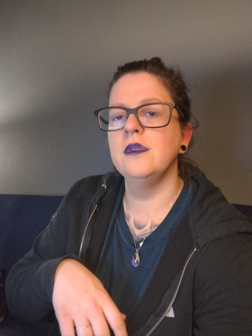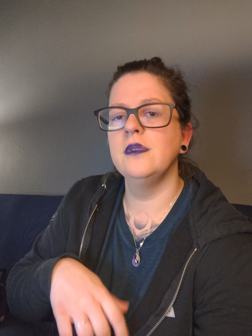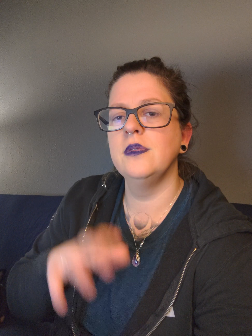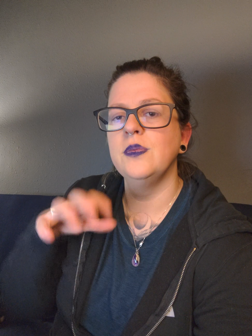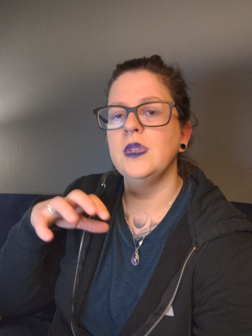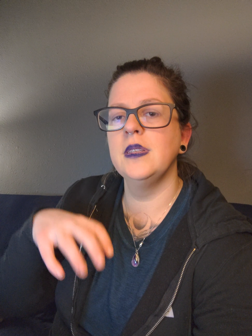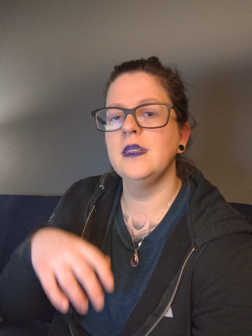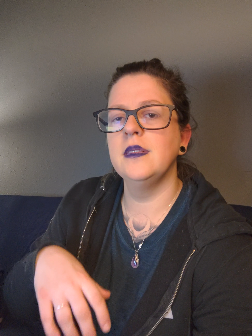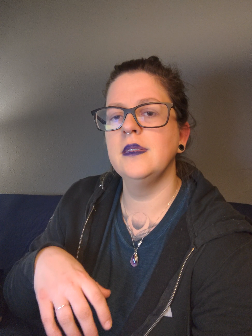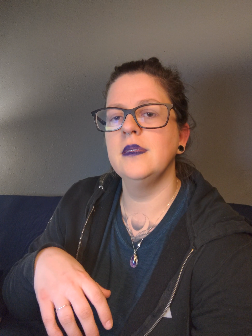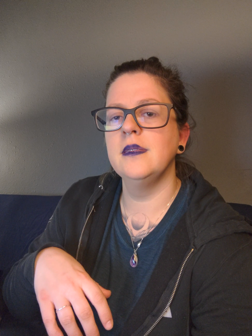rain